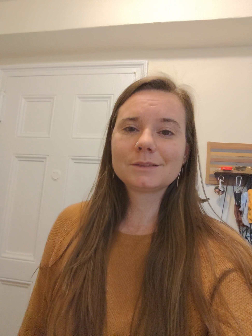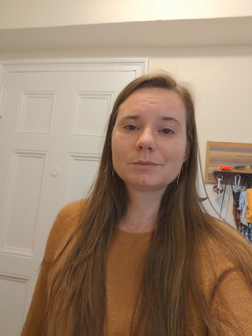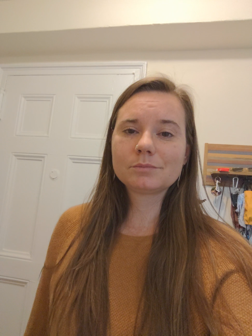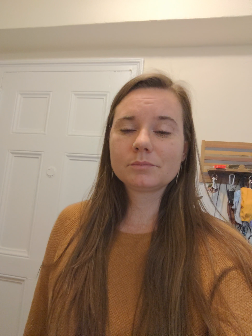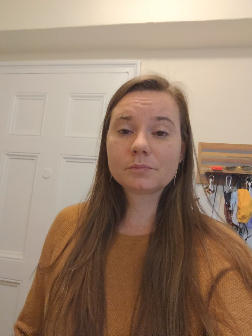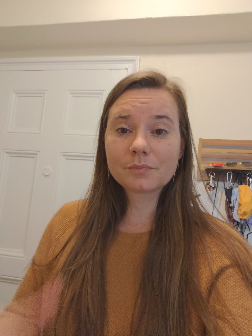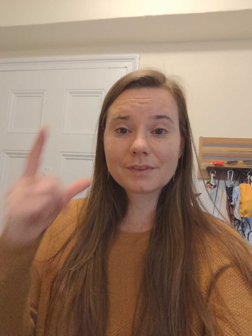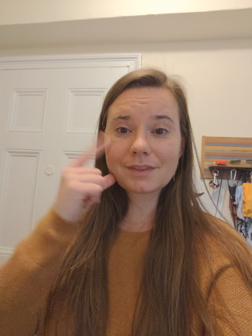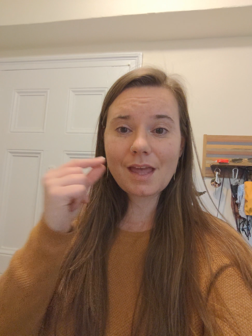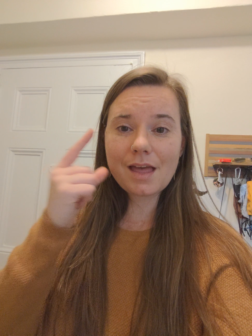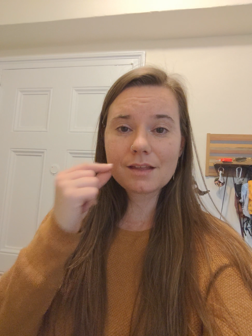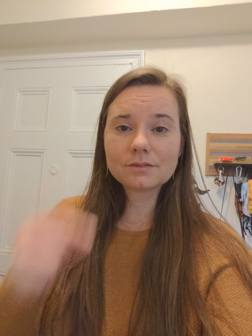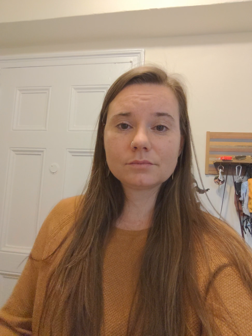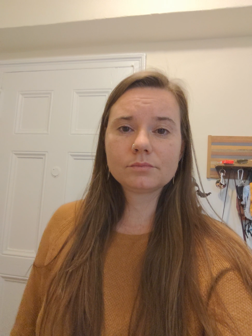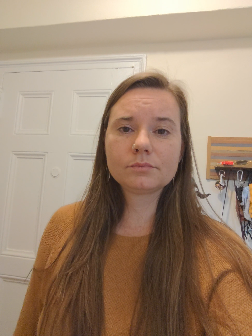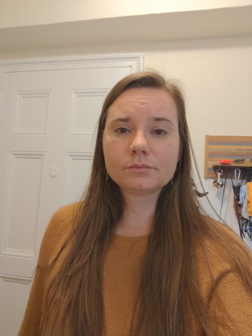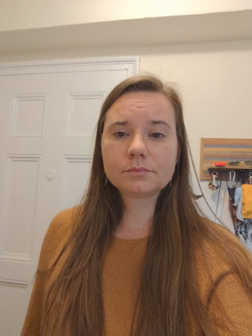cat